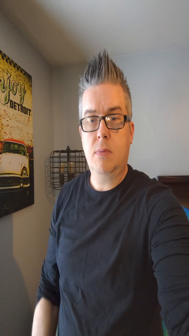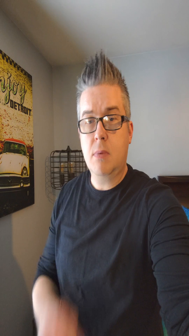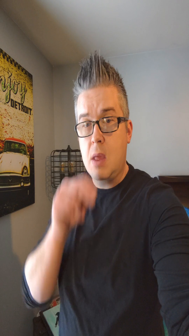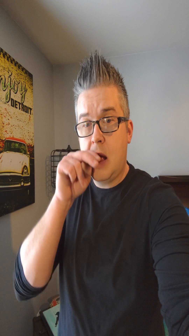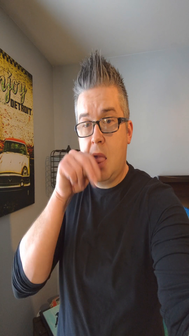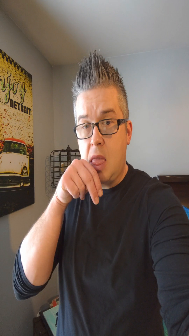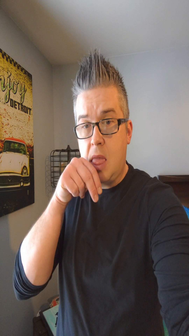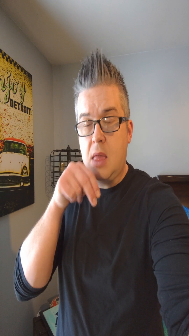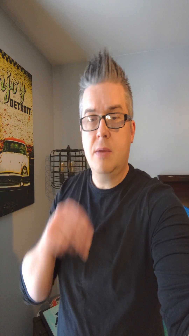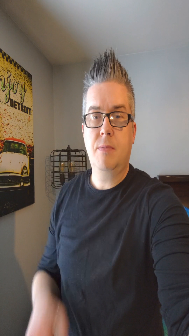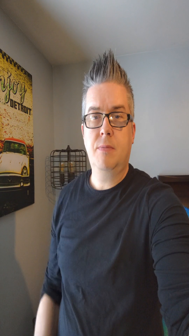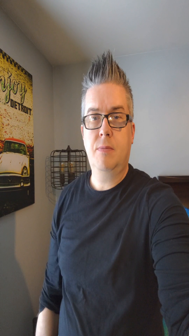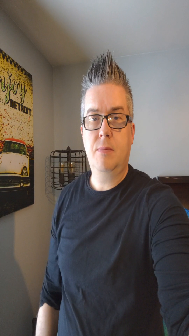tongue